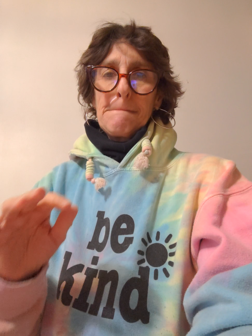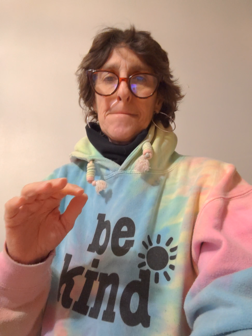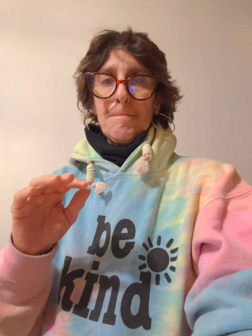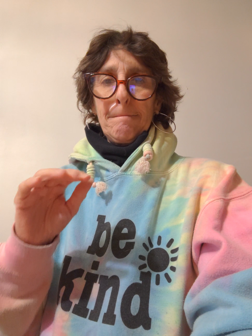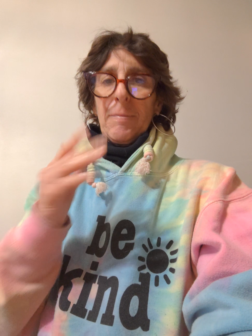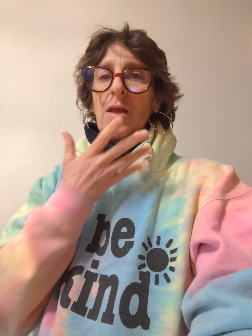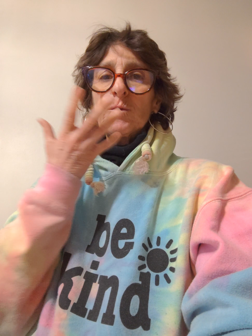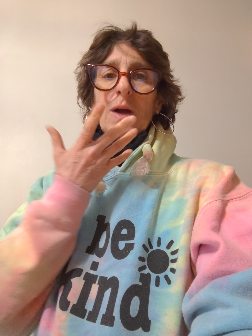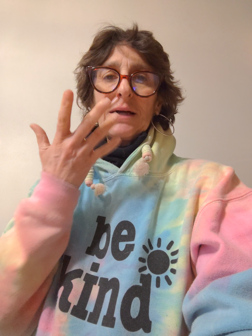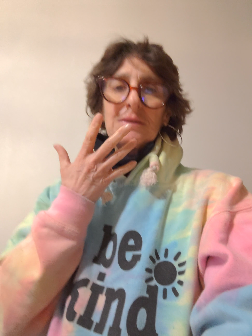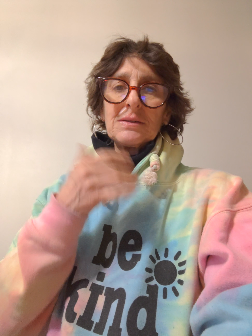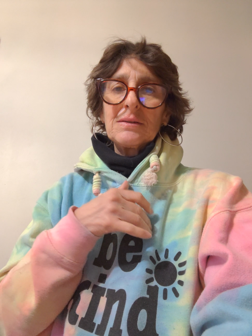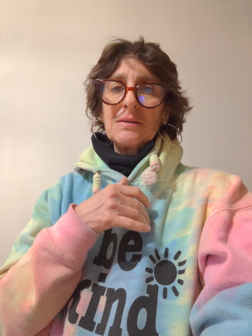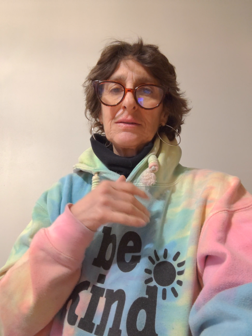grass